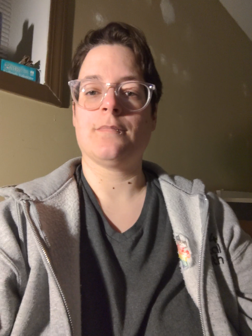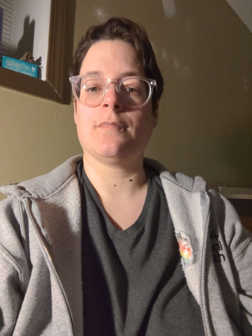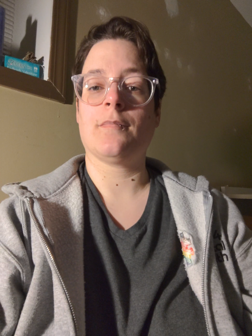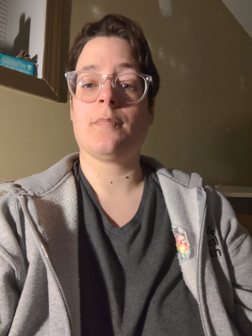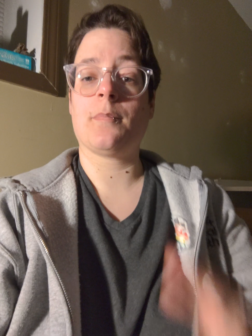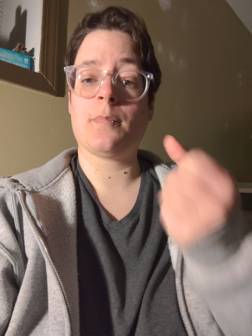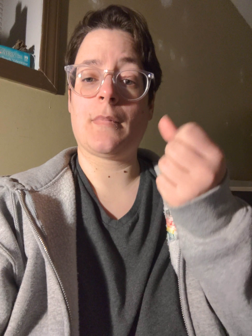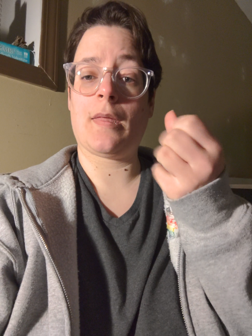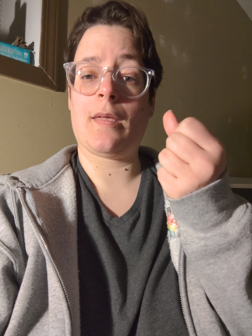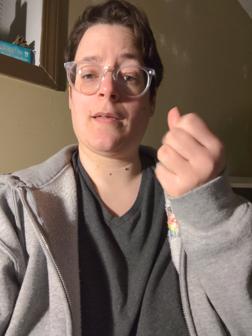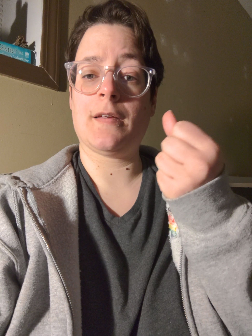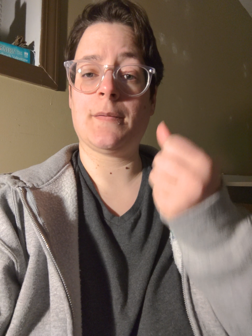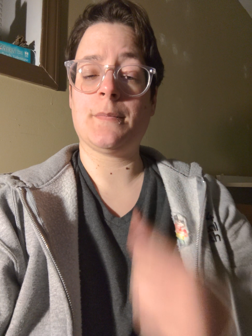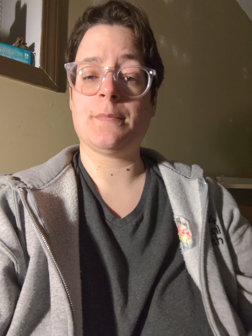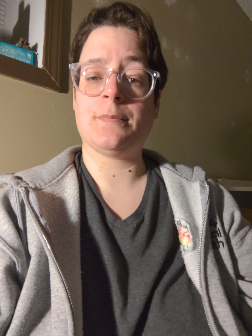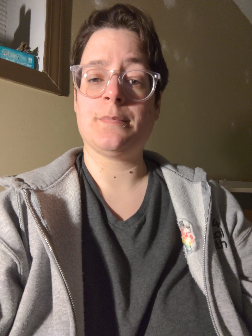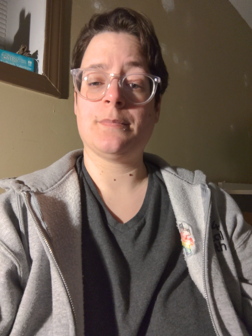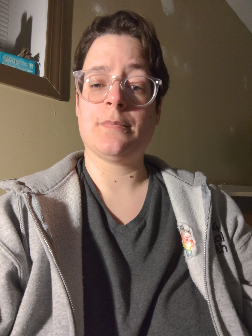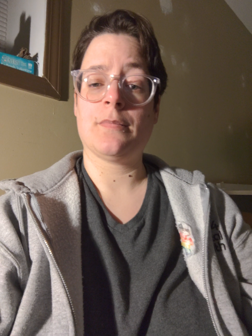milk